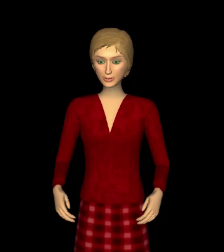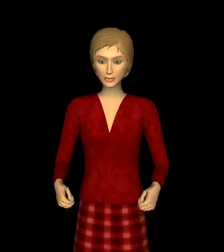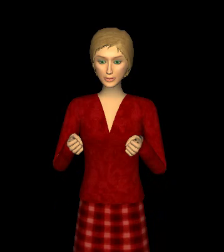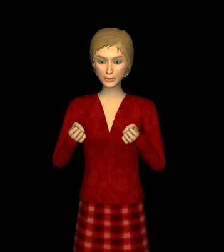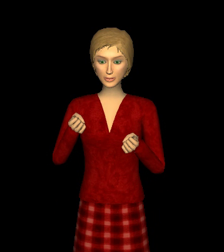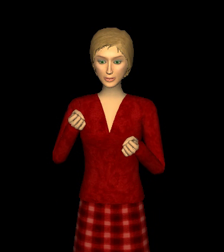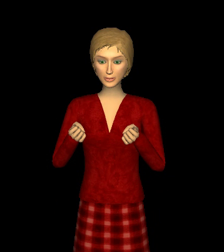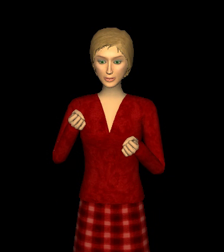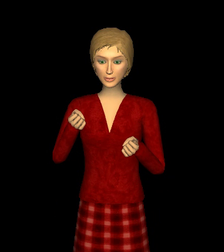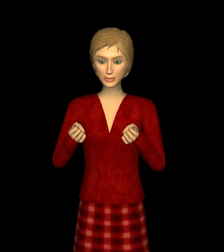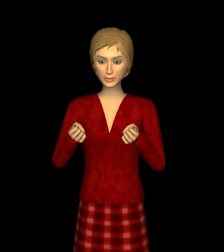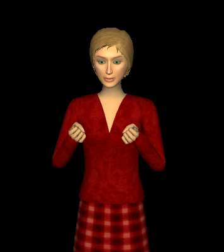قيادة